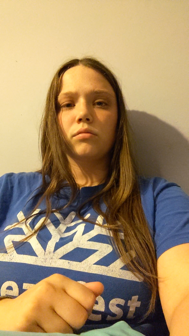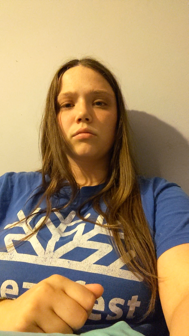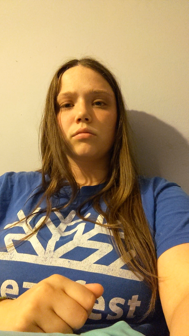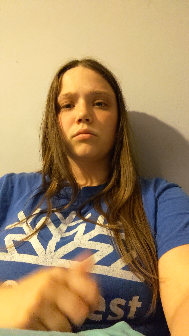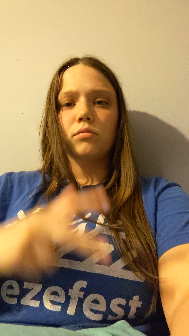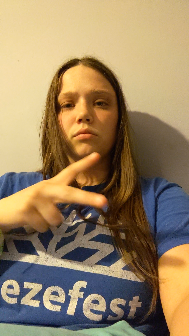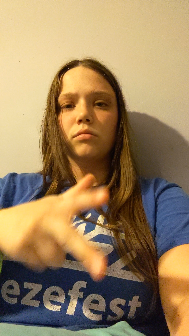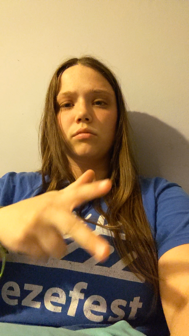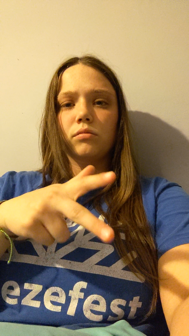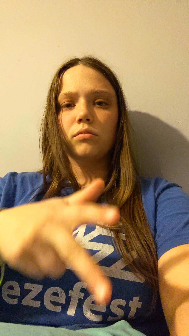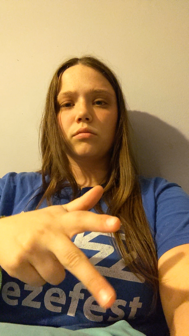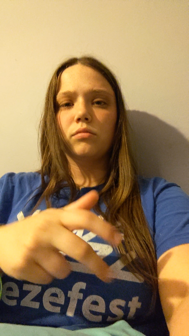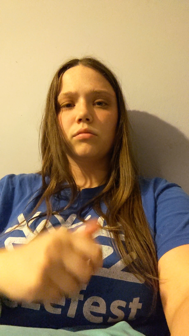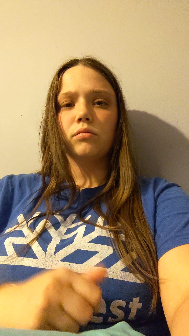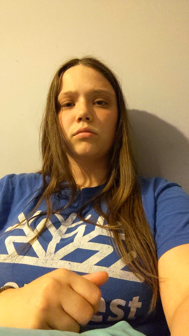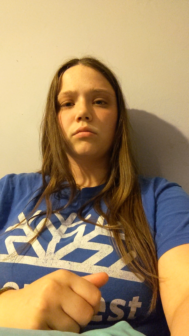garage